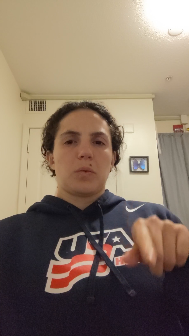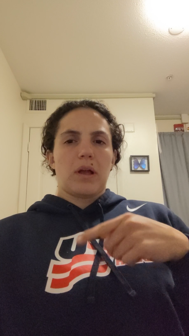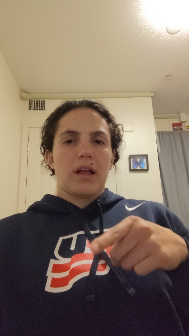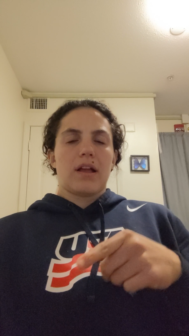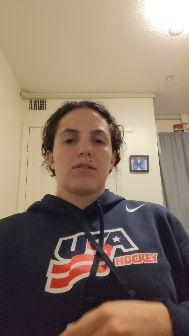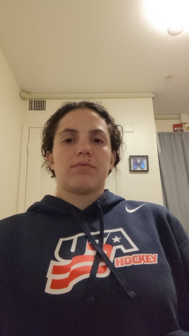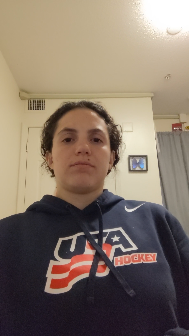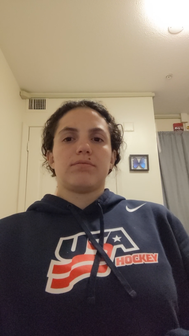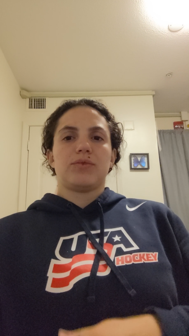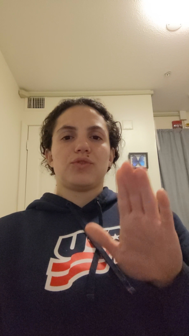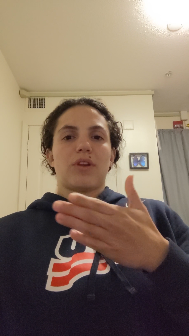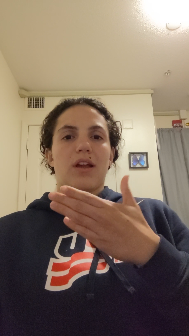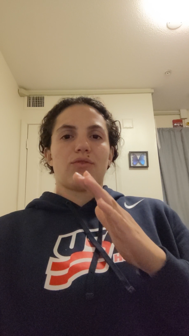share